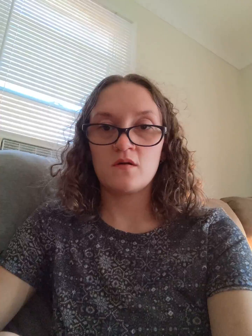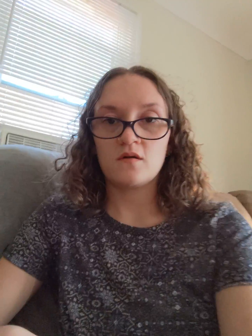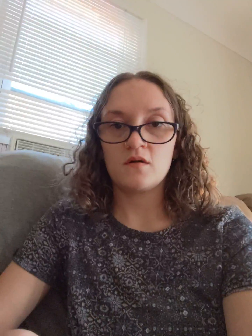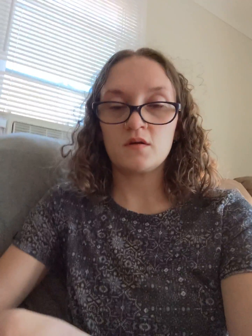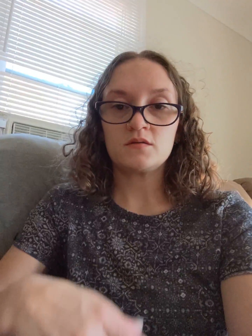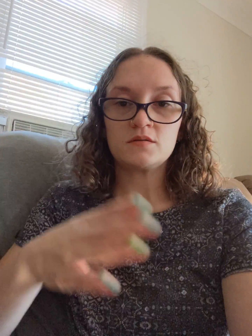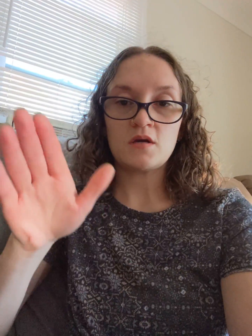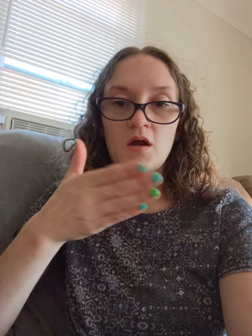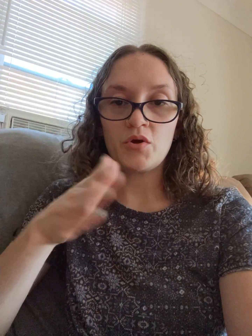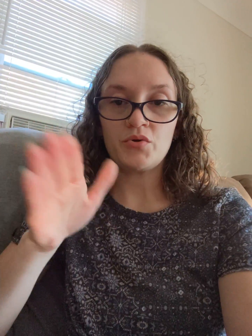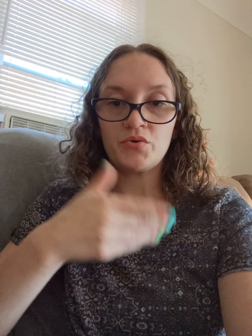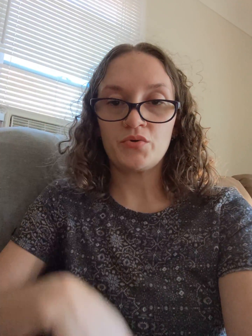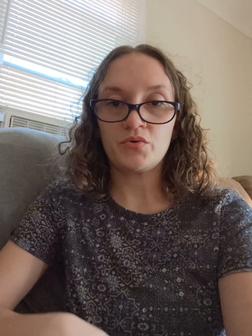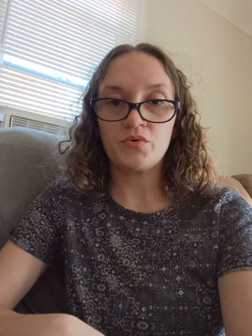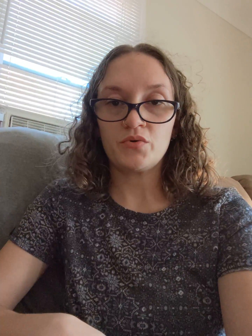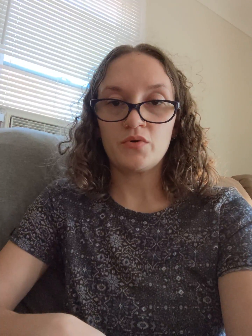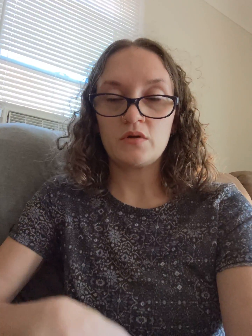share